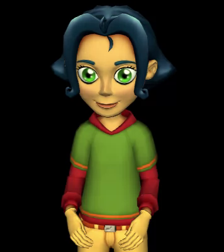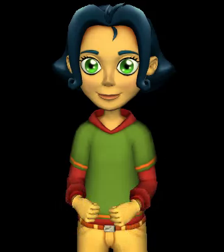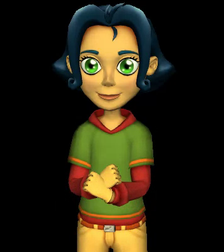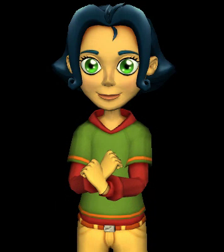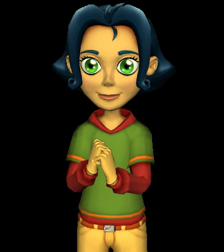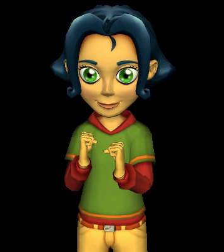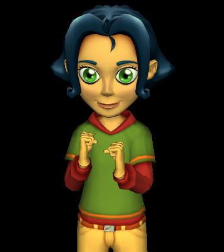قنبلة